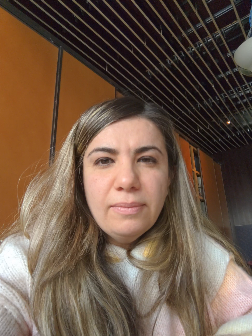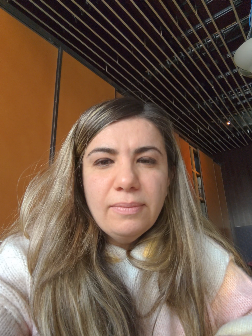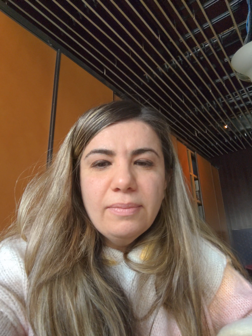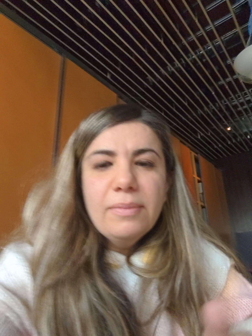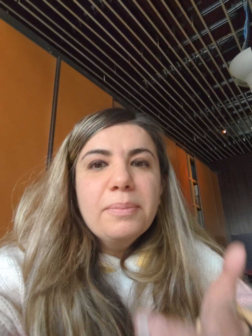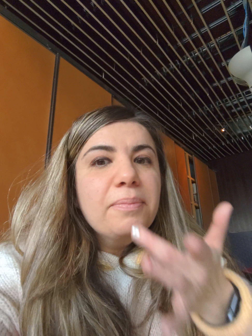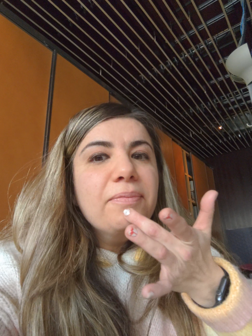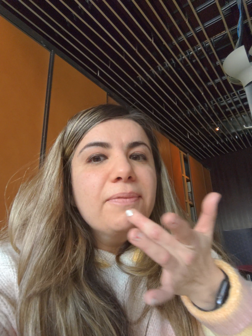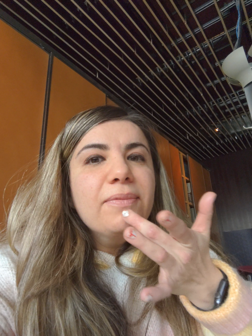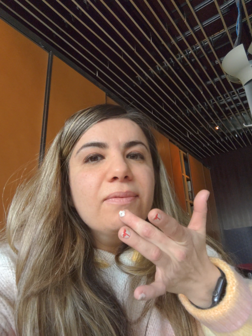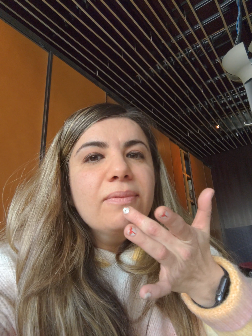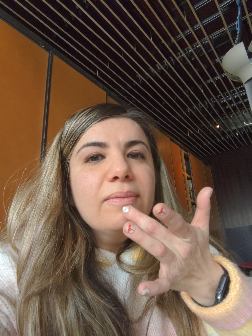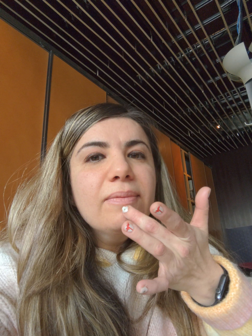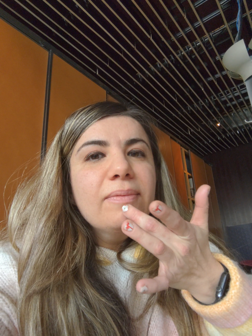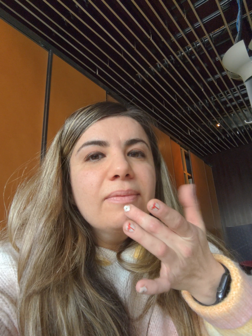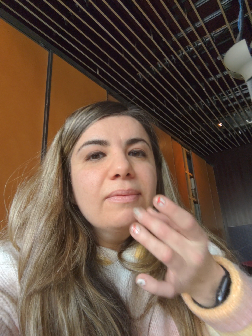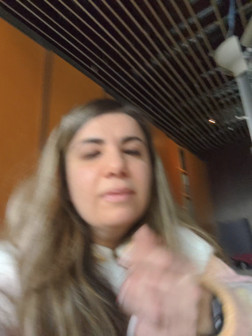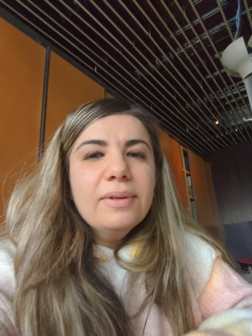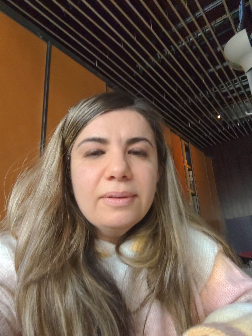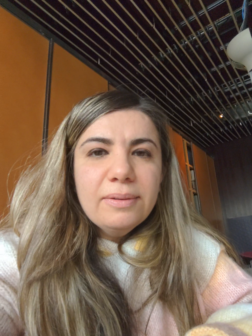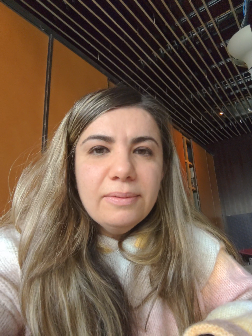taste